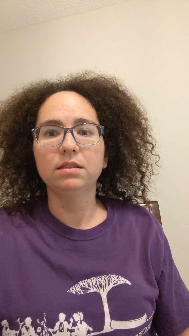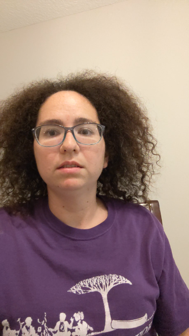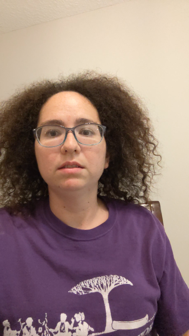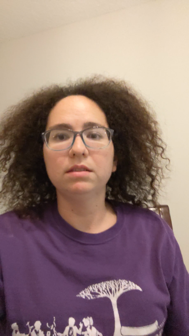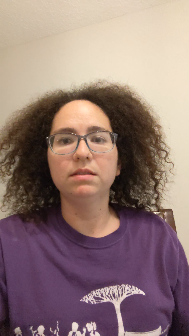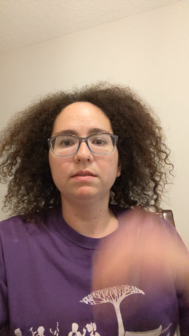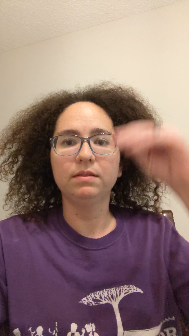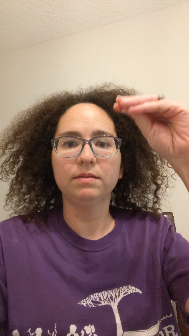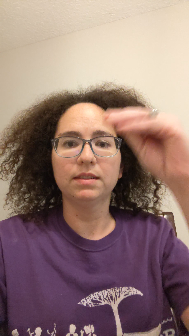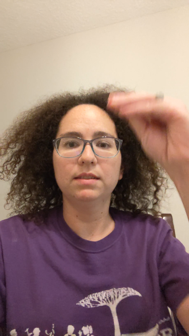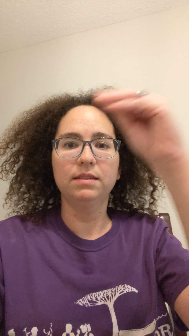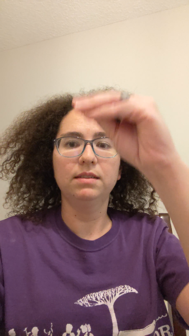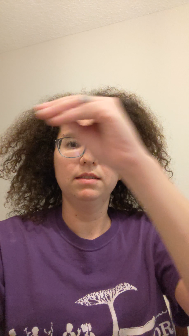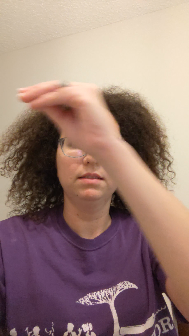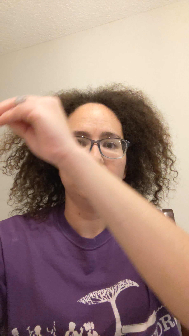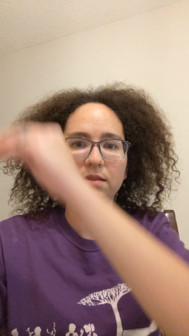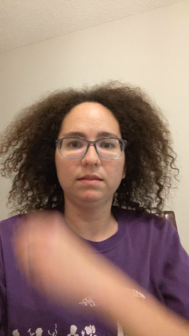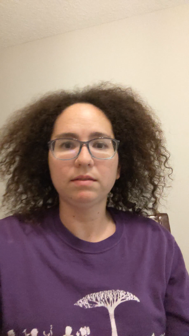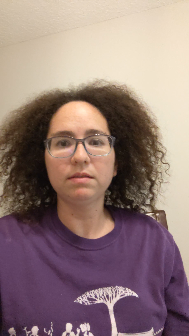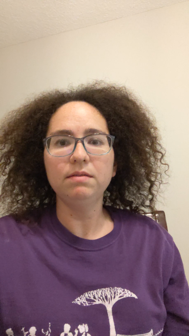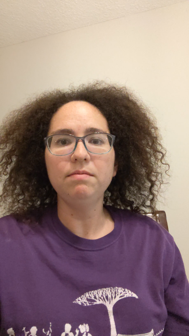dinosaur